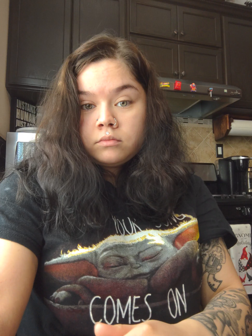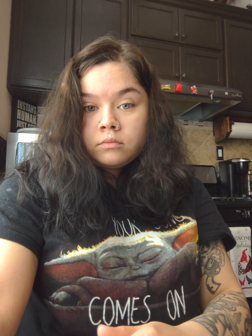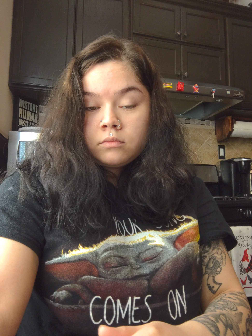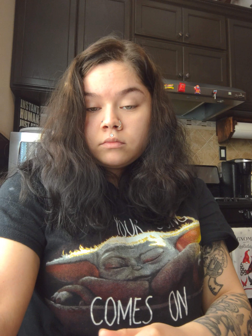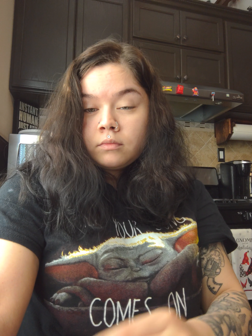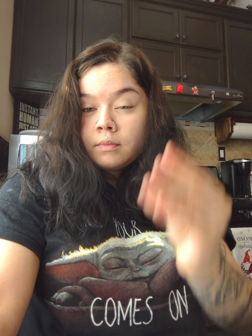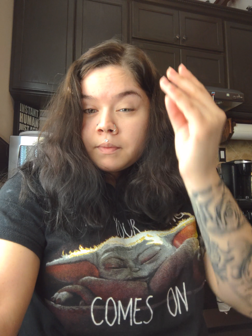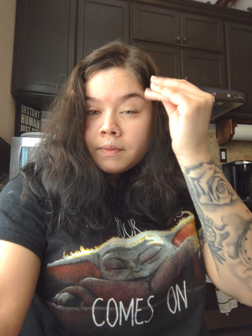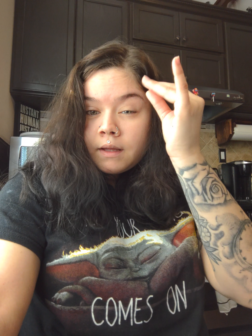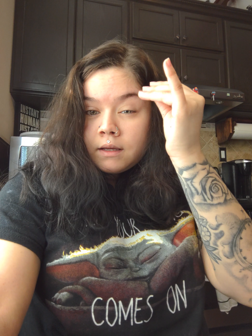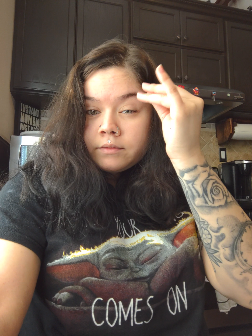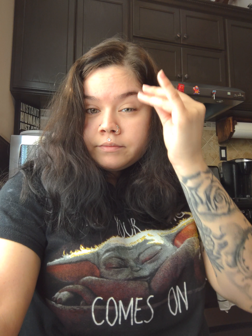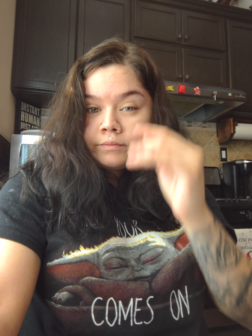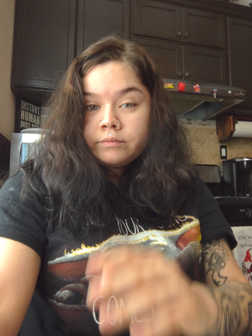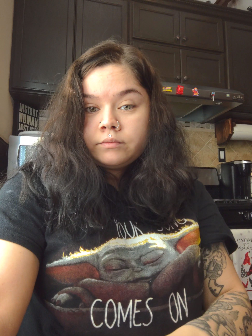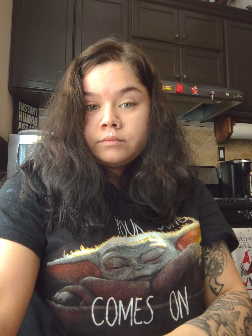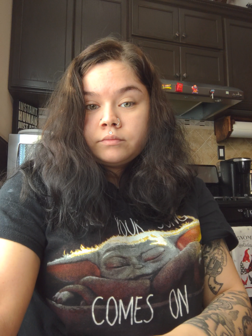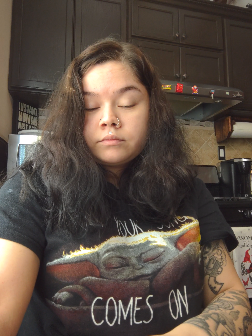think